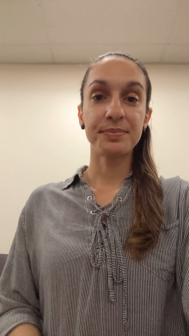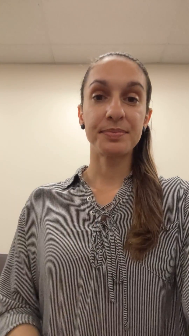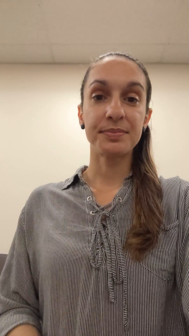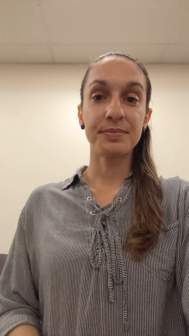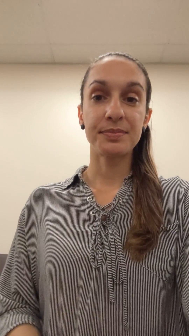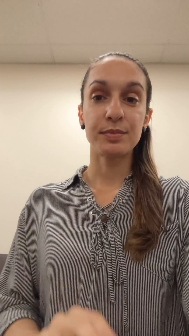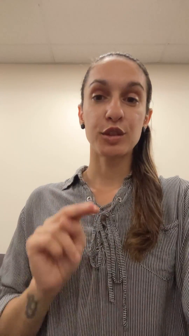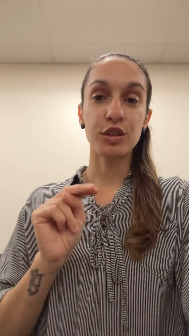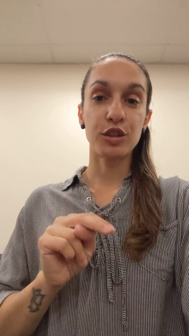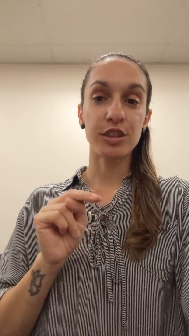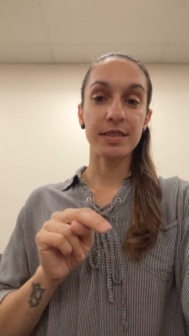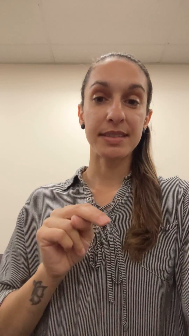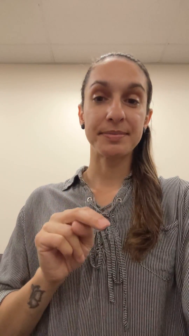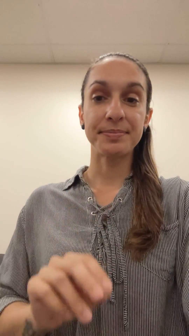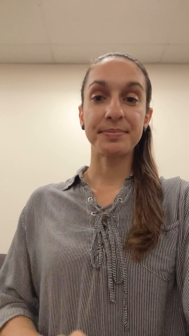nurse